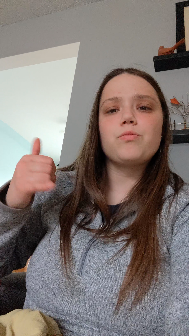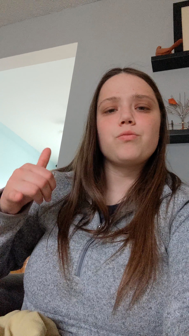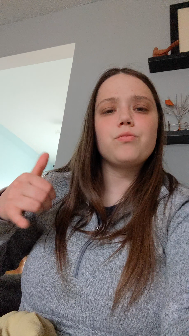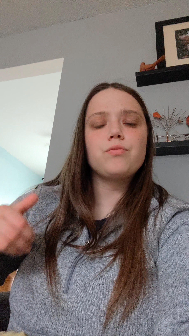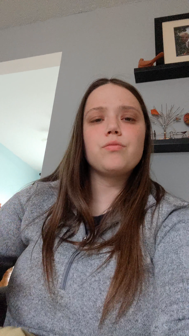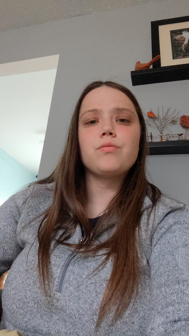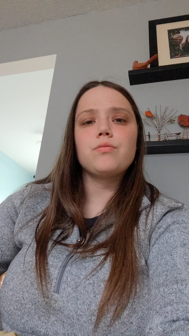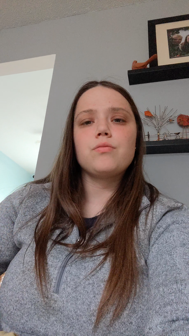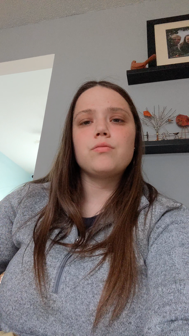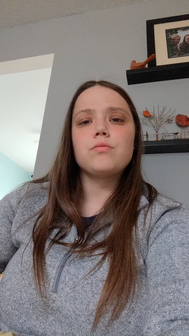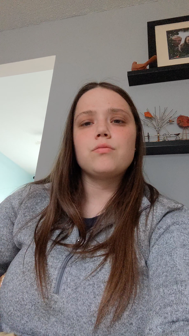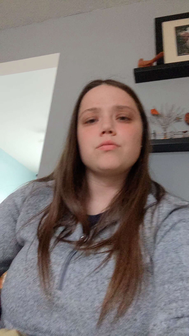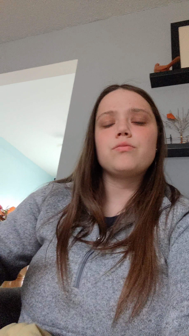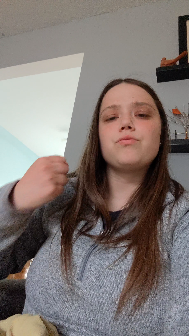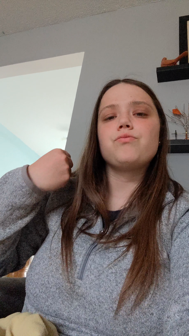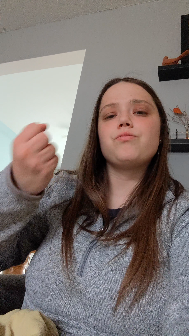drive